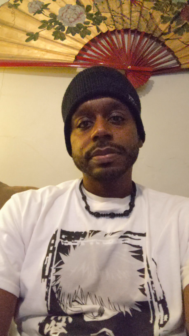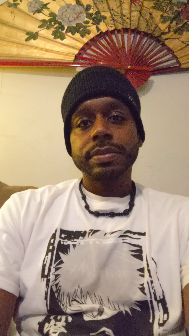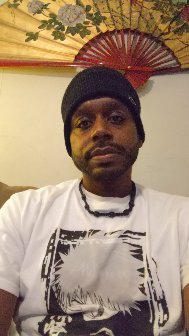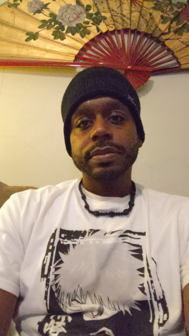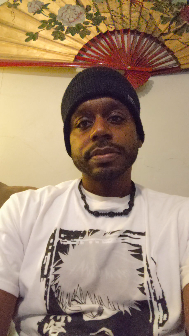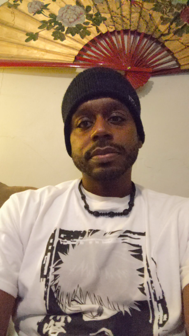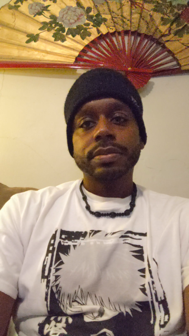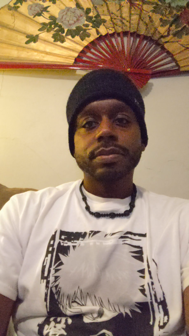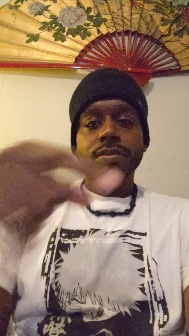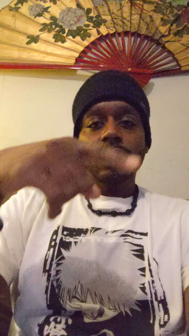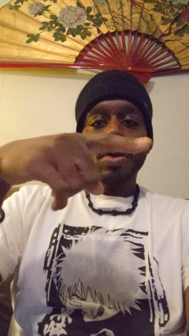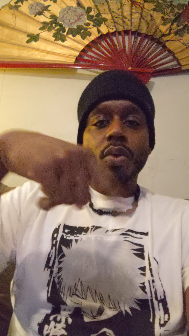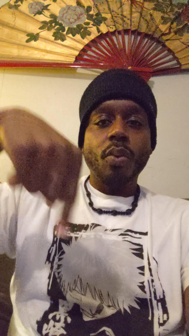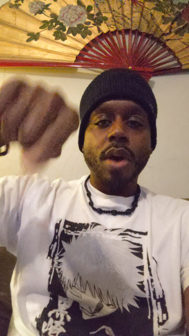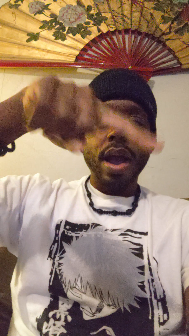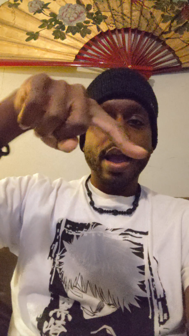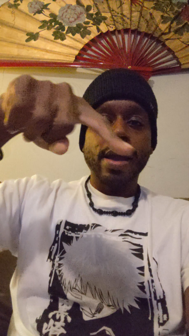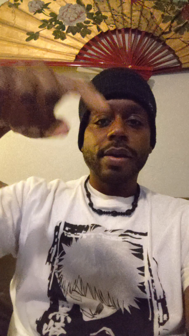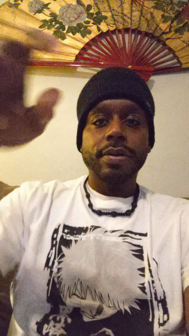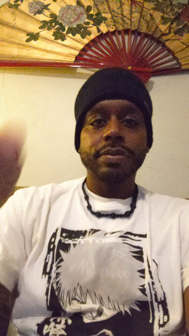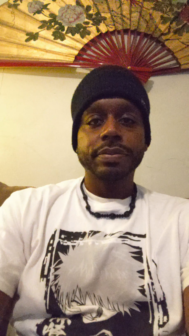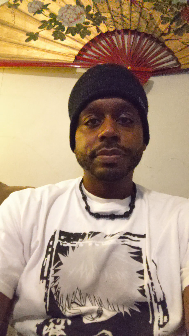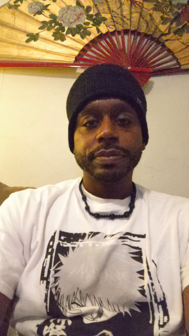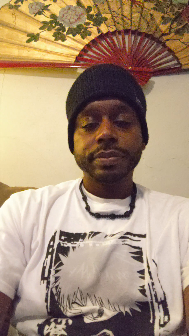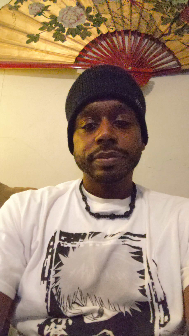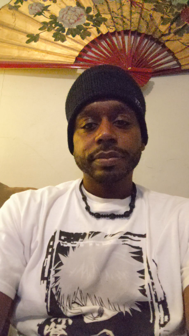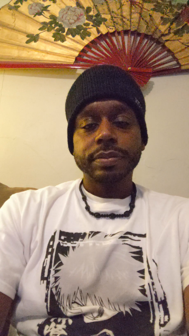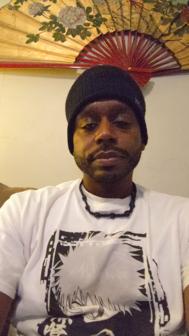around